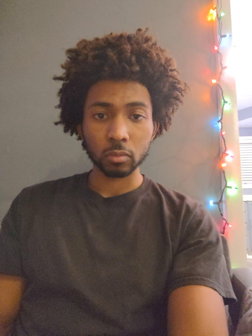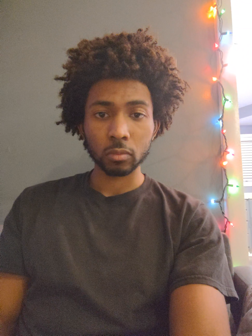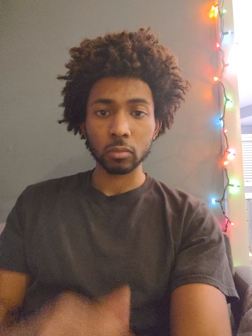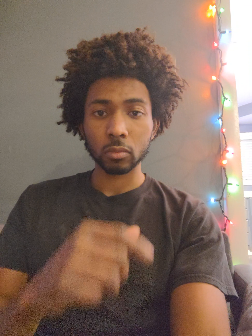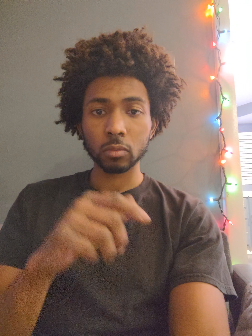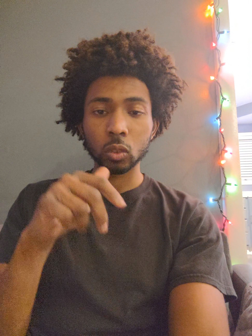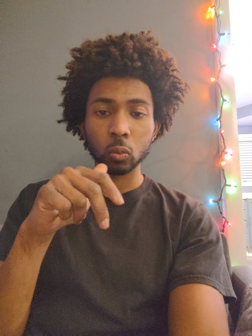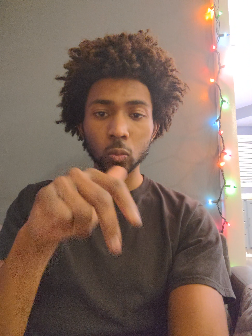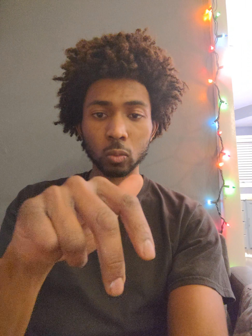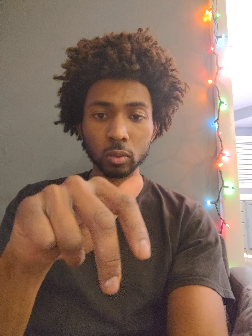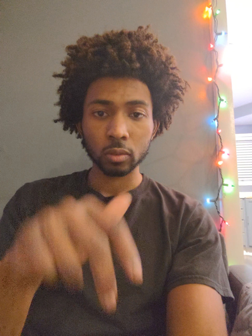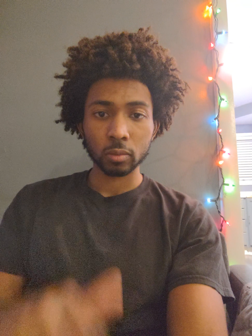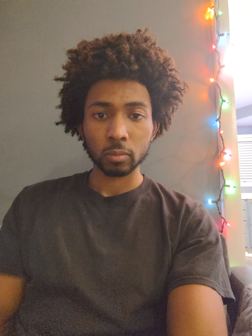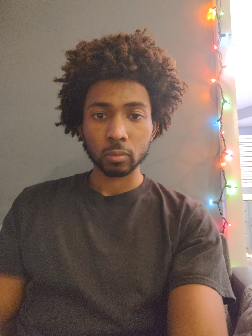ride